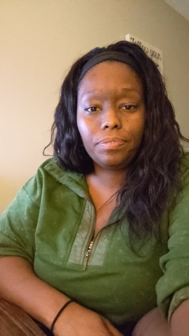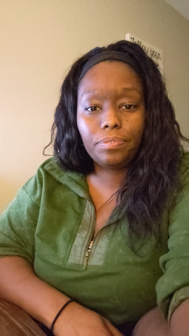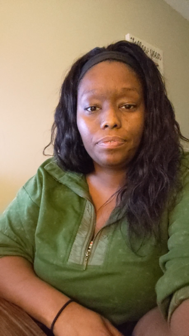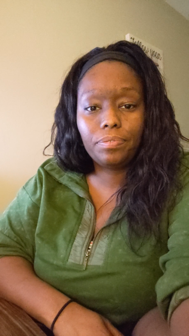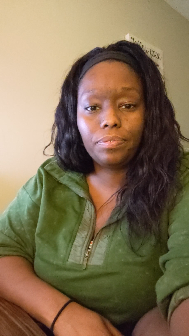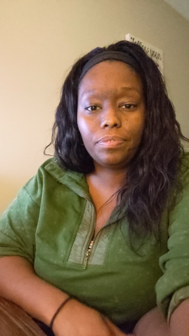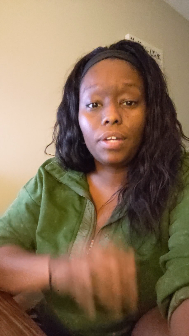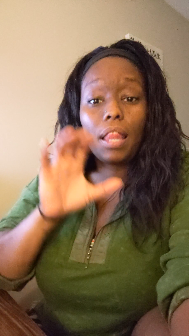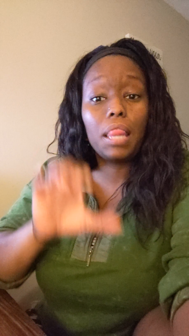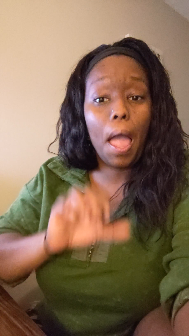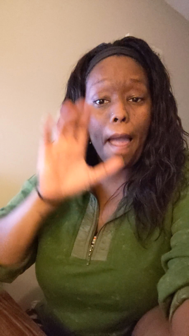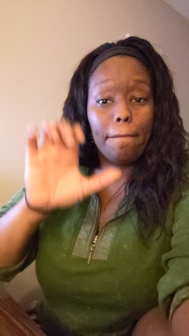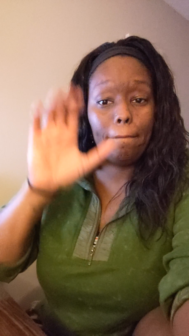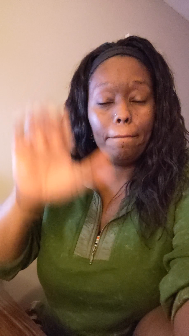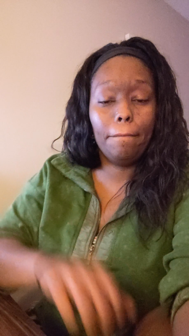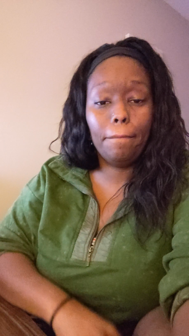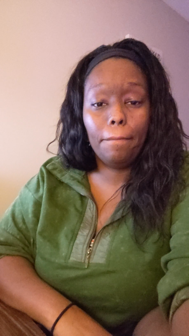climb